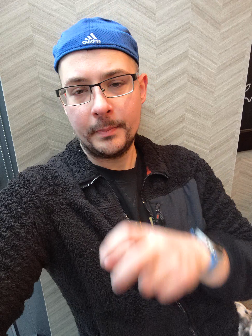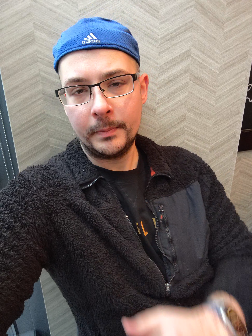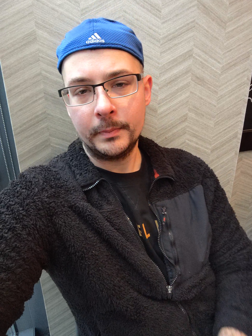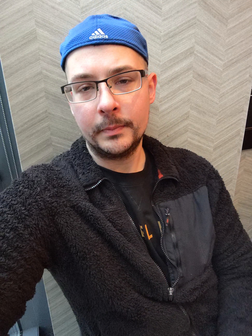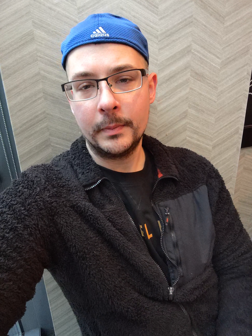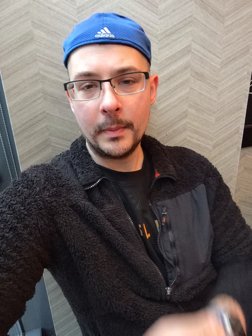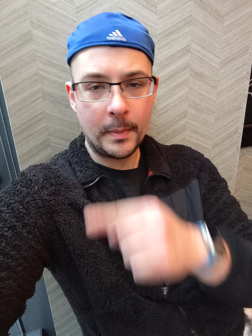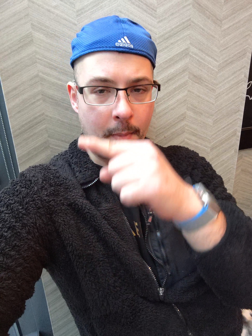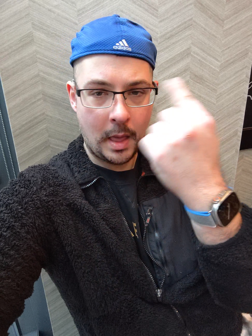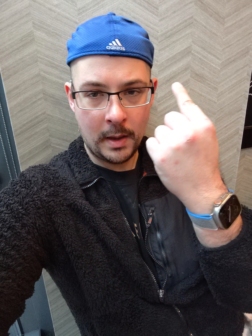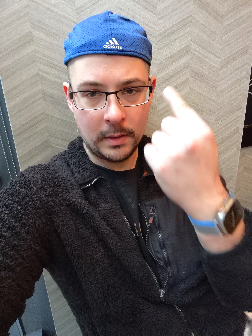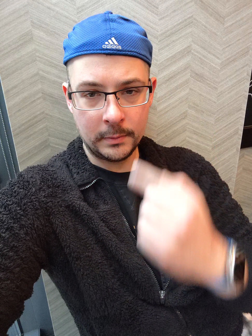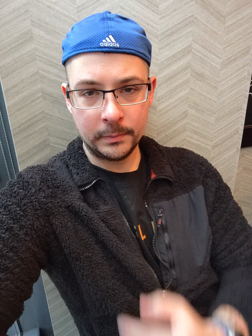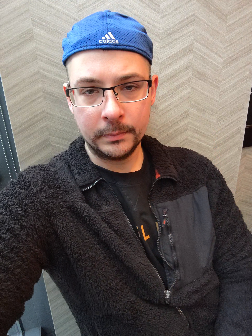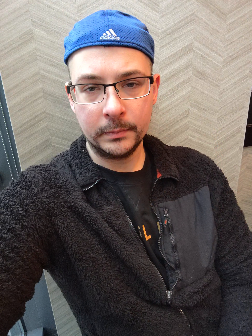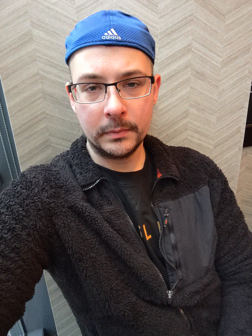black